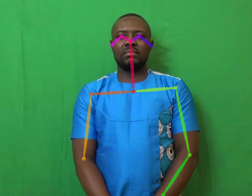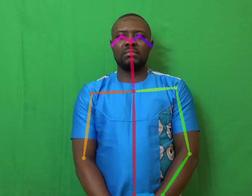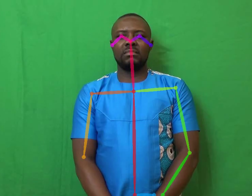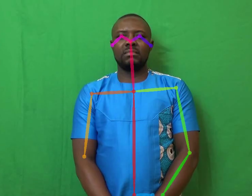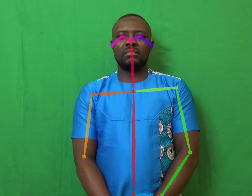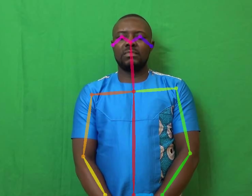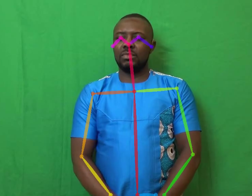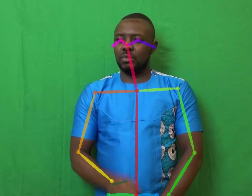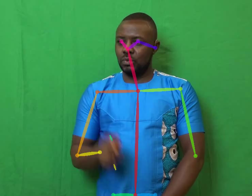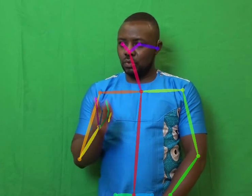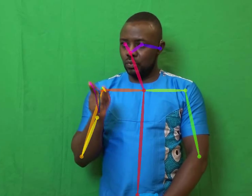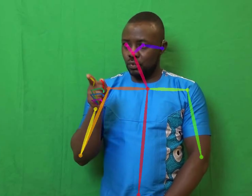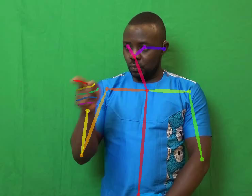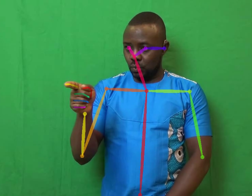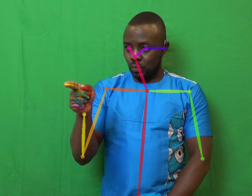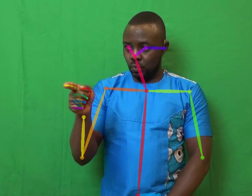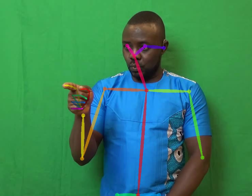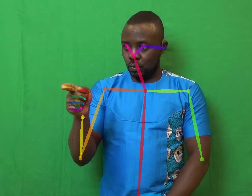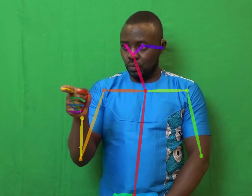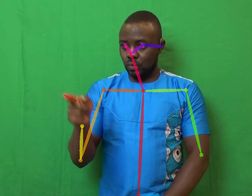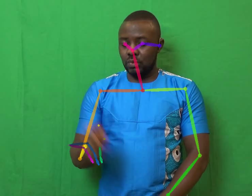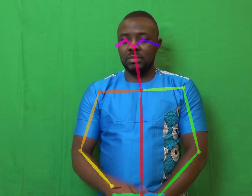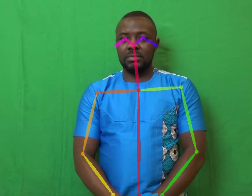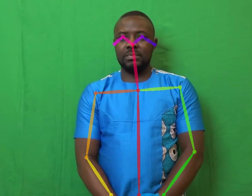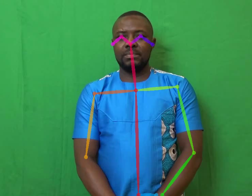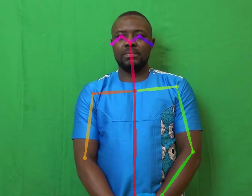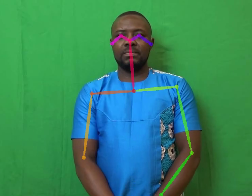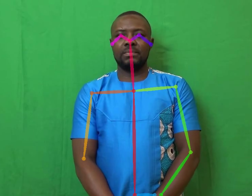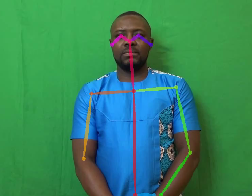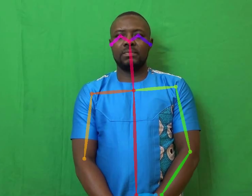you